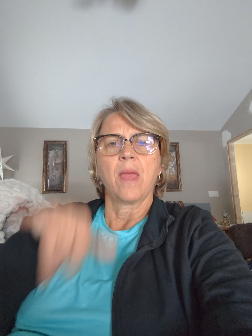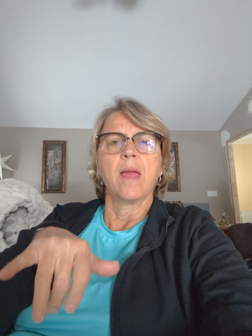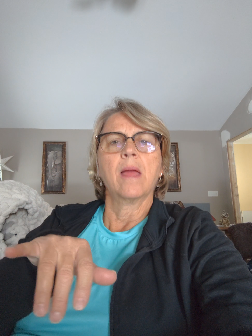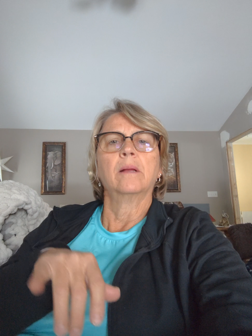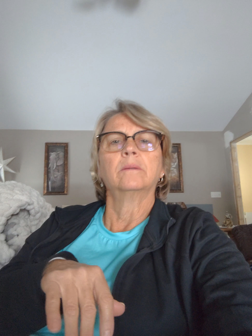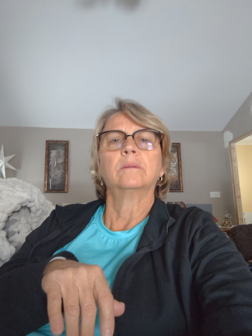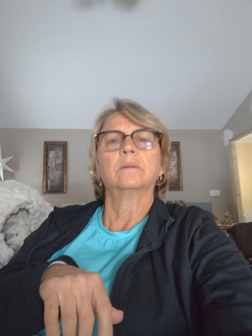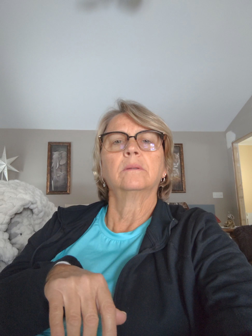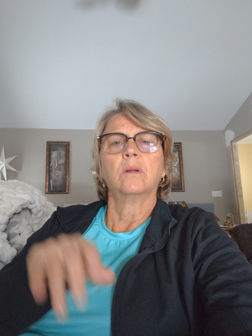that